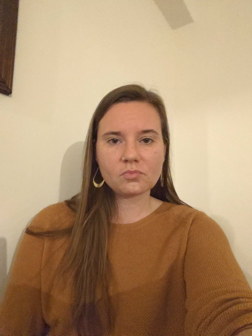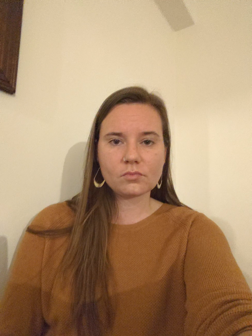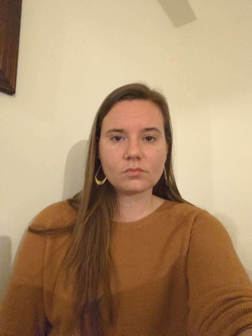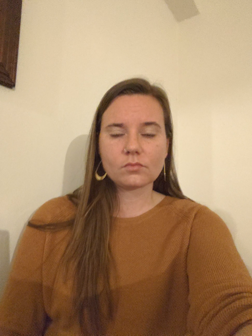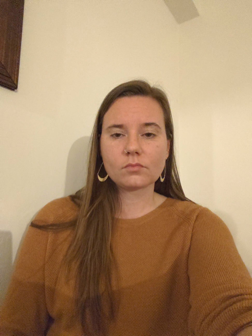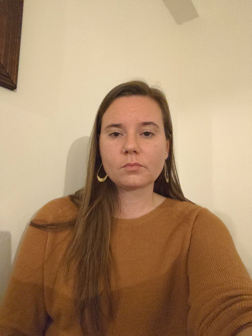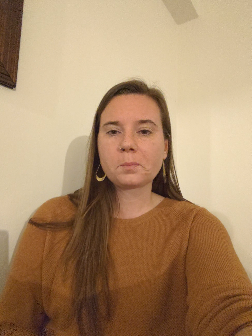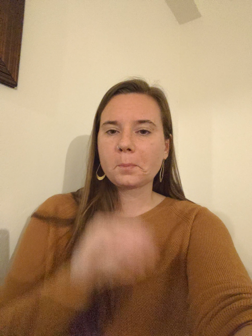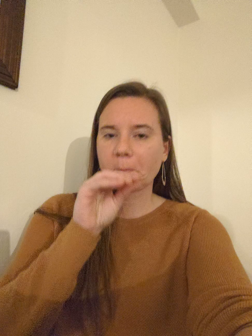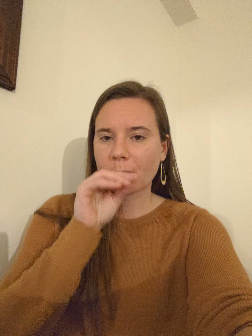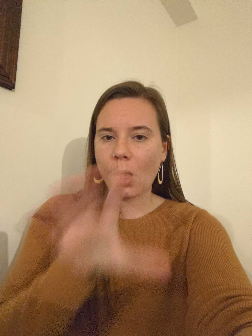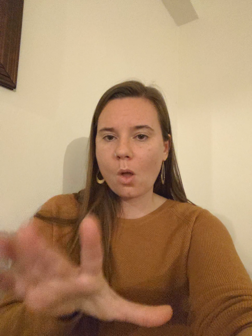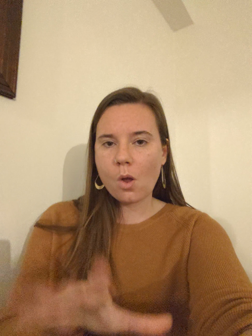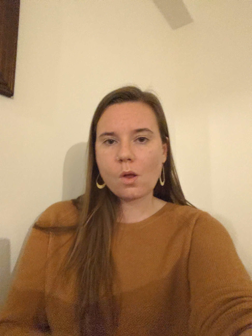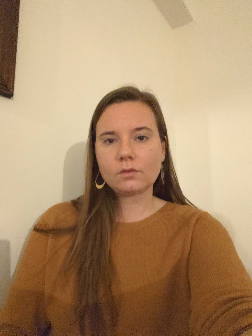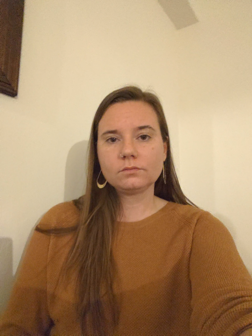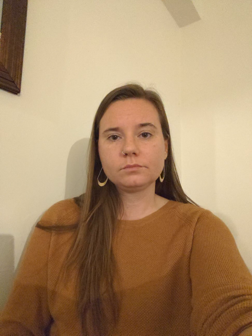blow